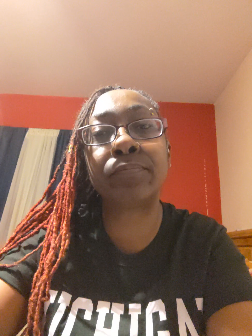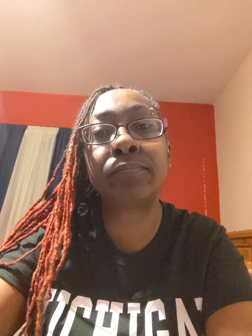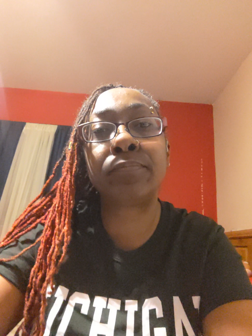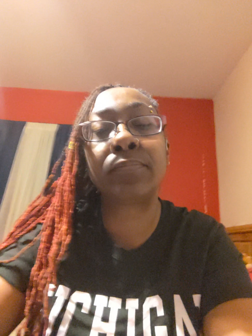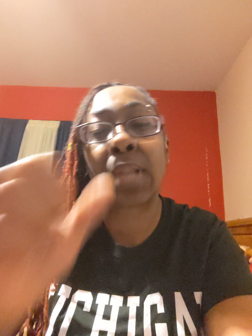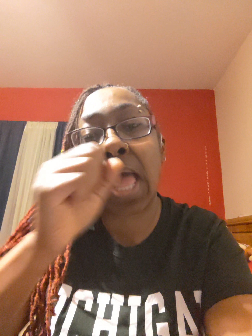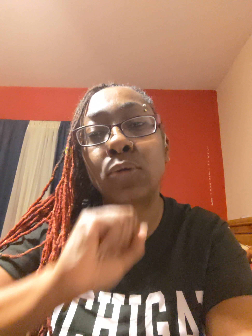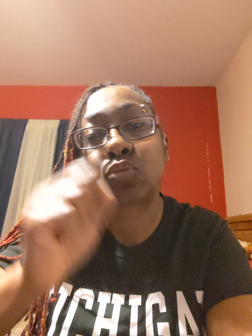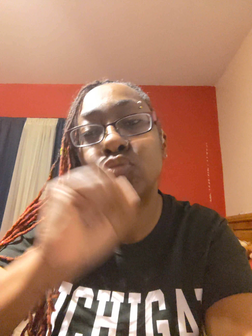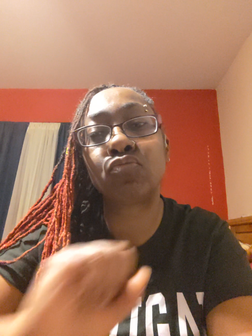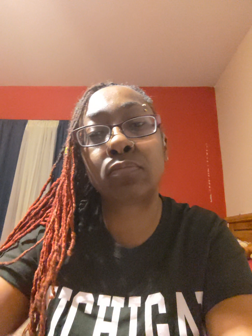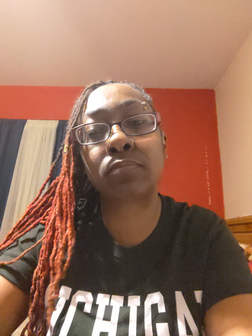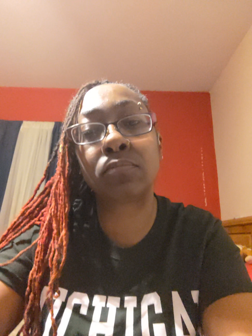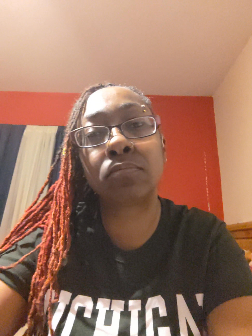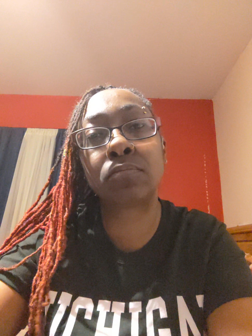ice cream